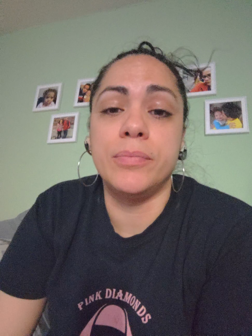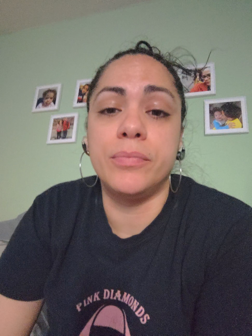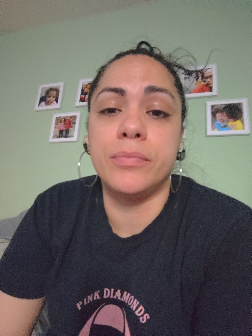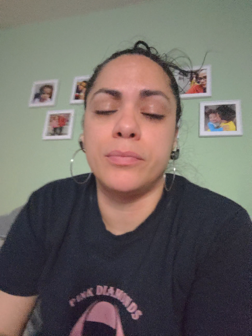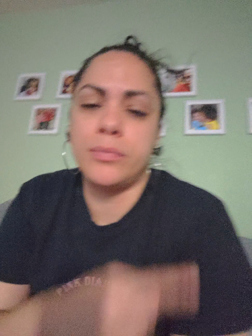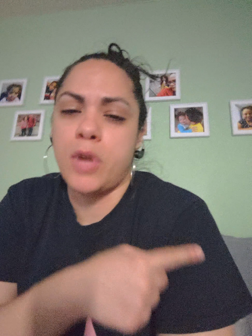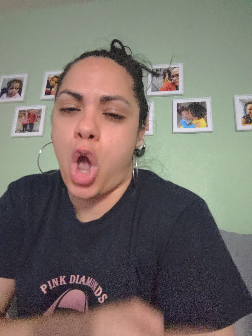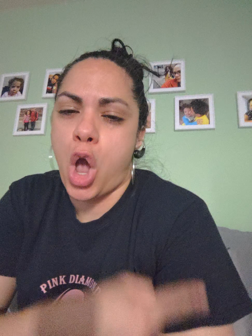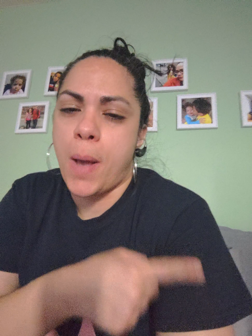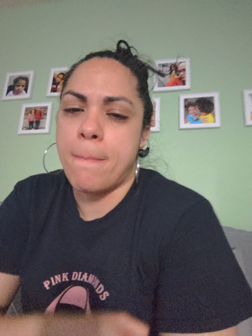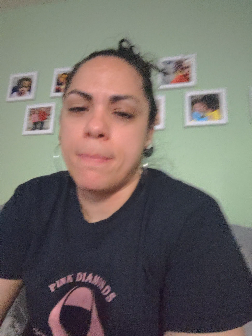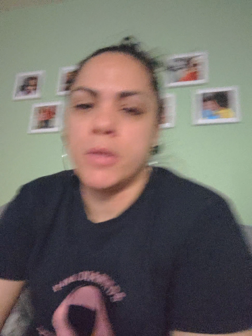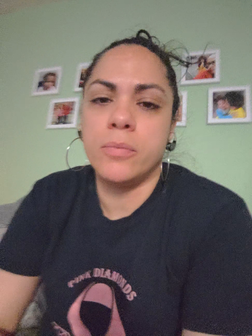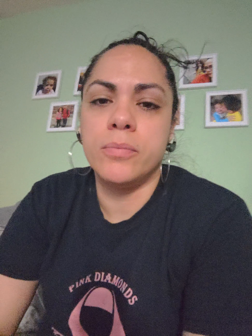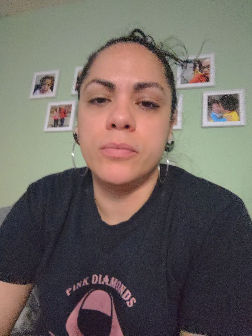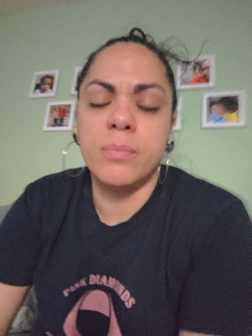arm